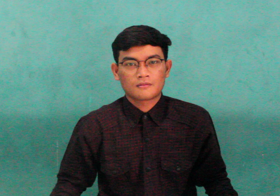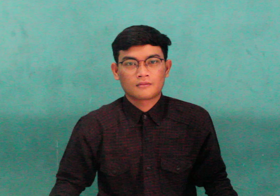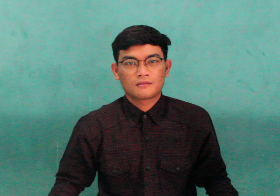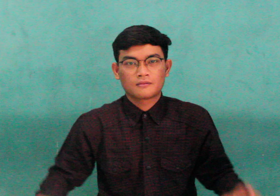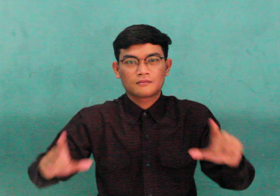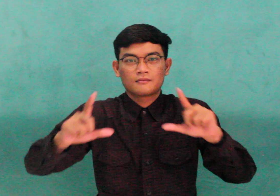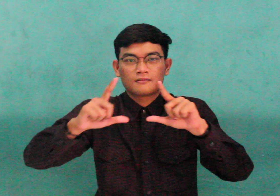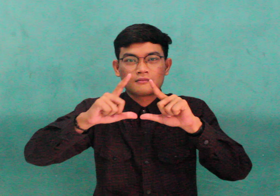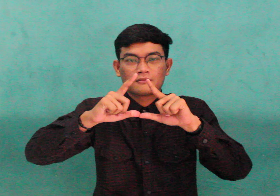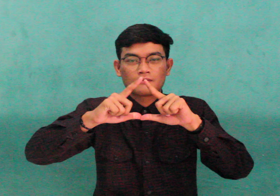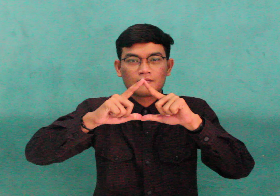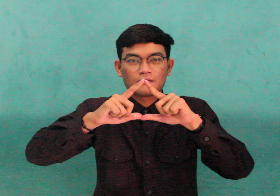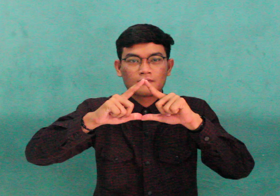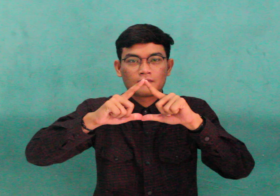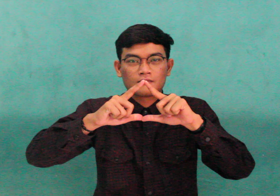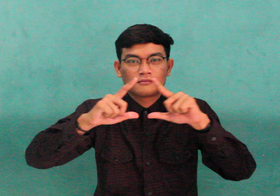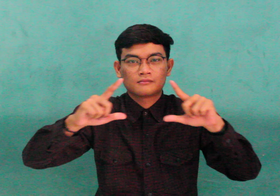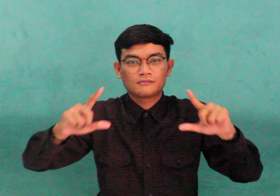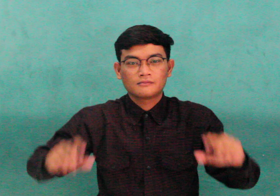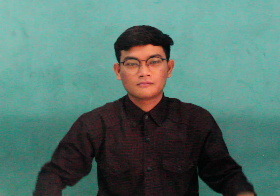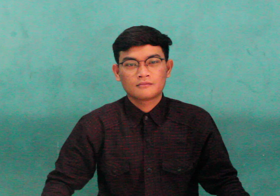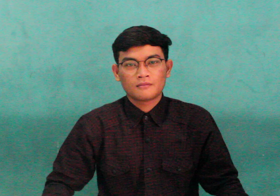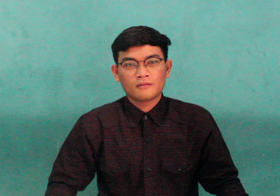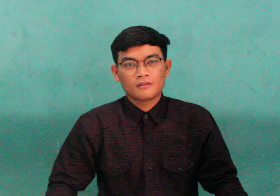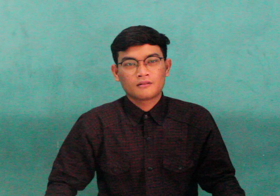A